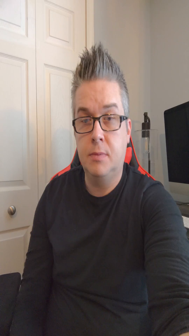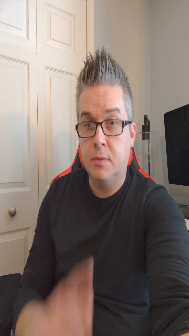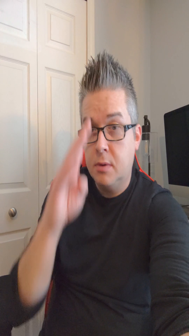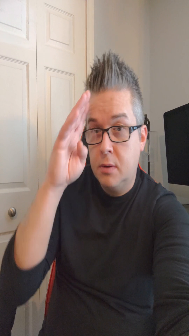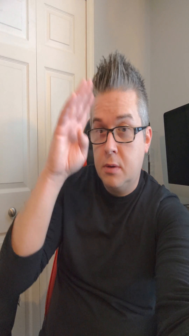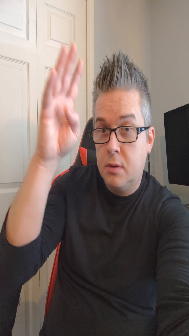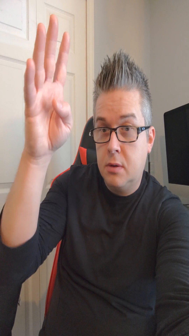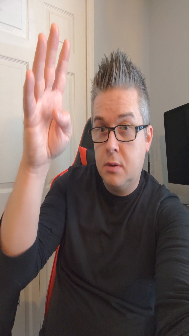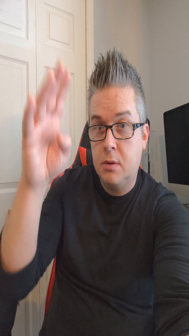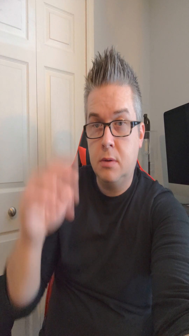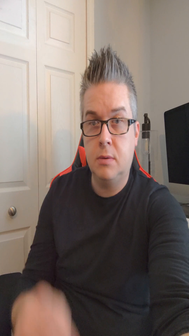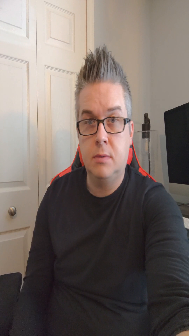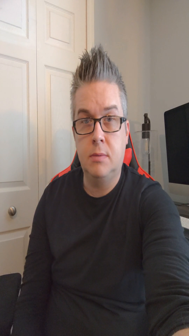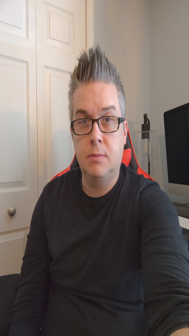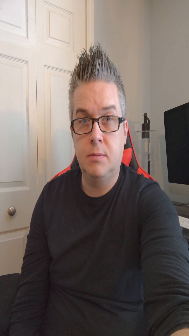pretend